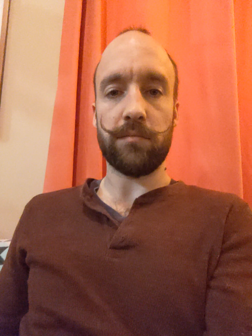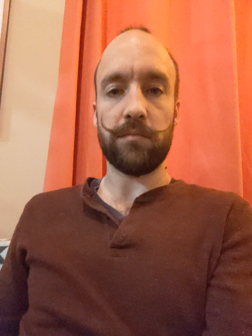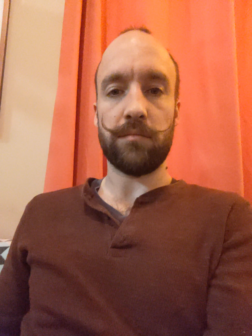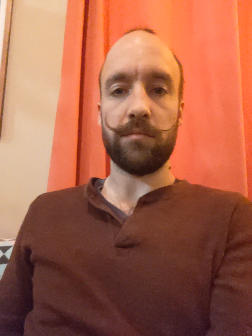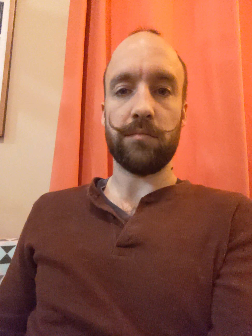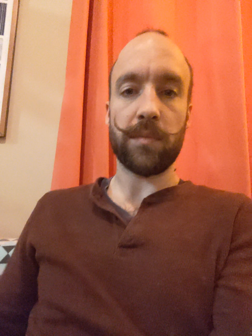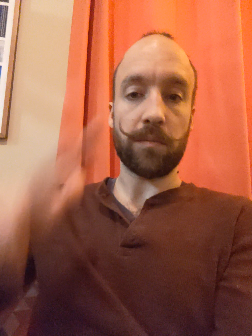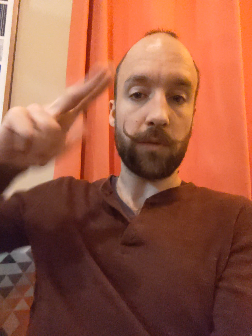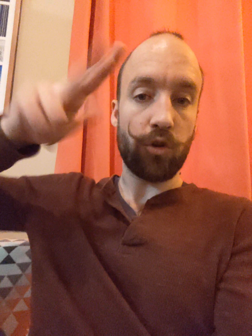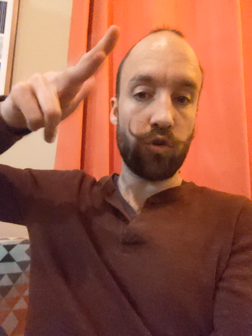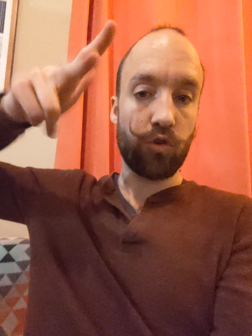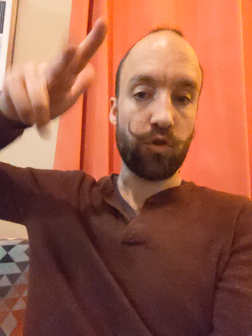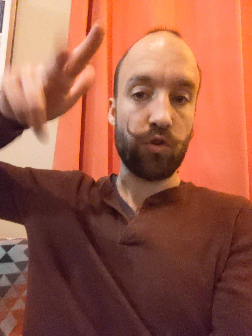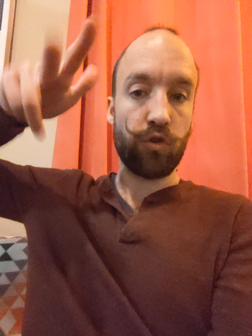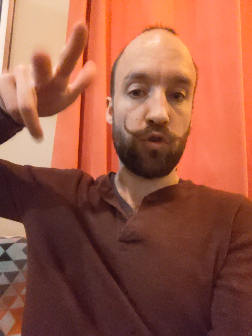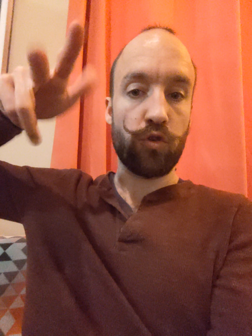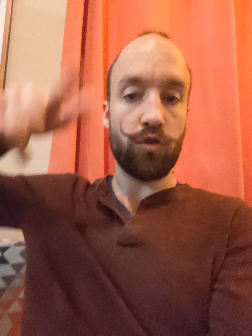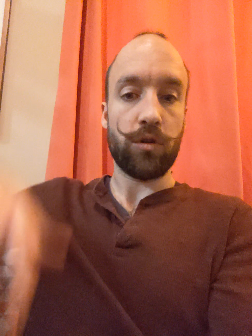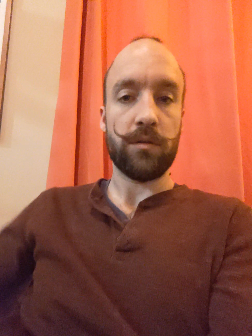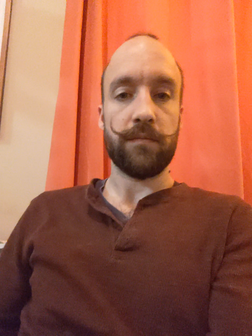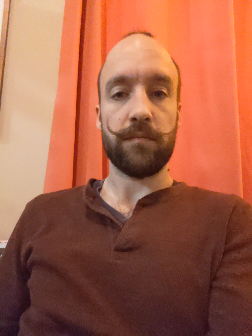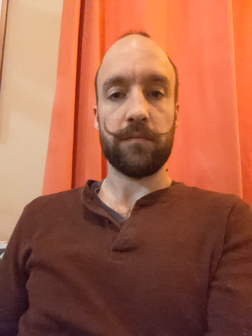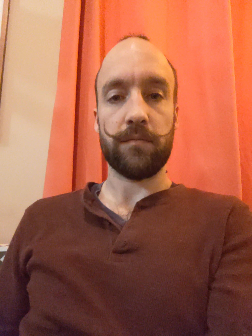helicopter